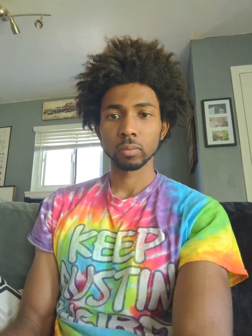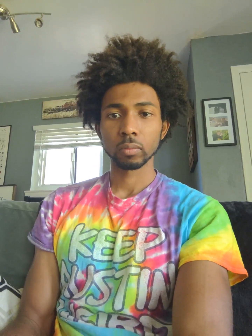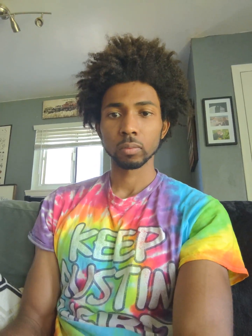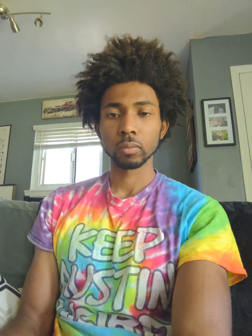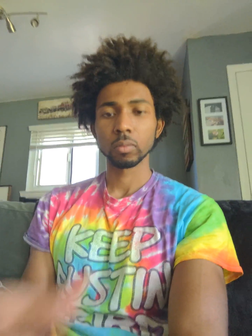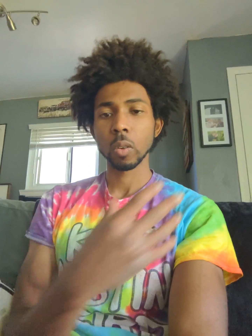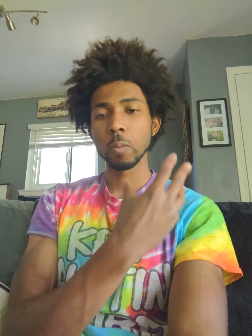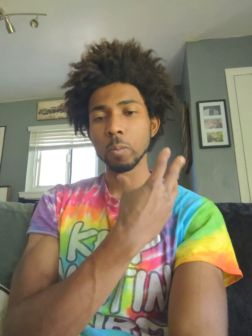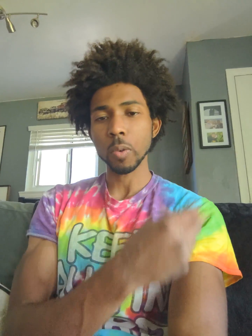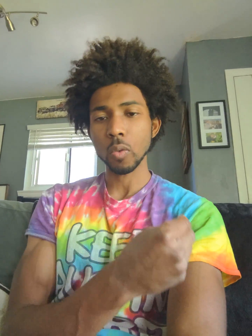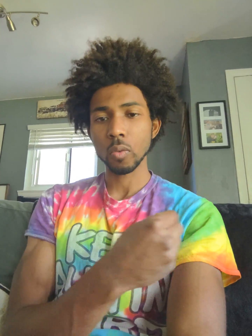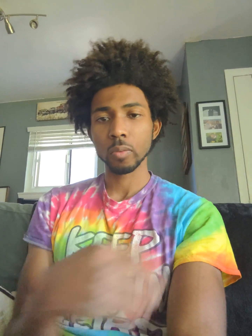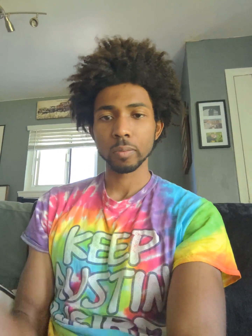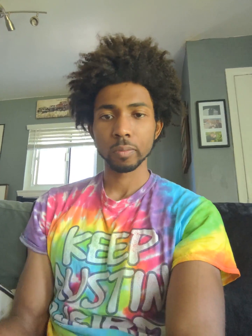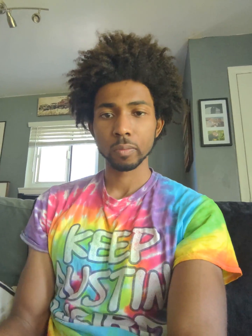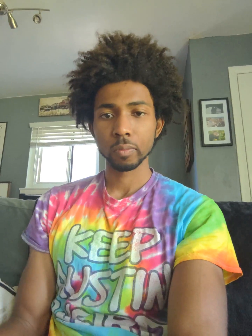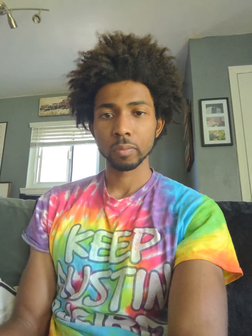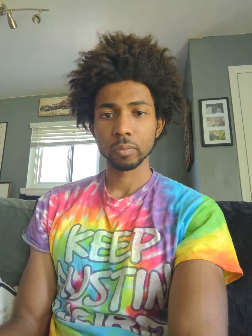poor